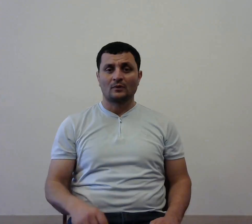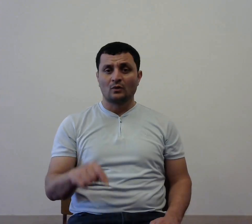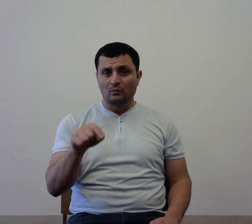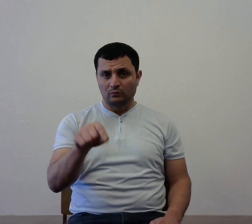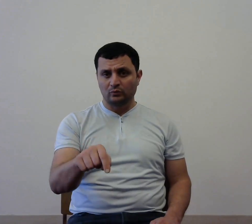bu